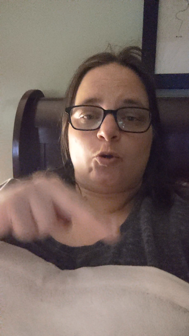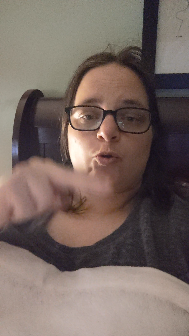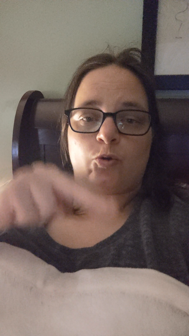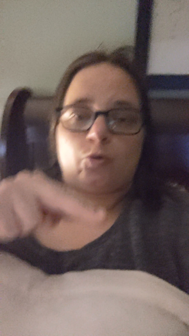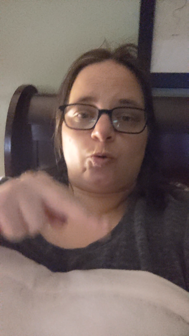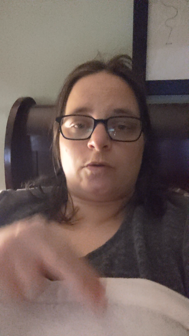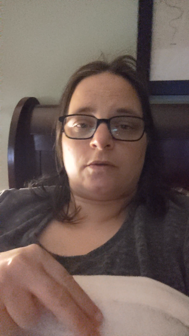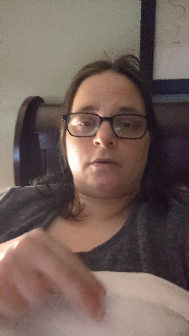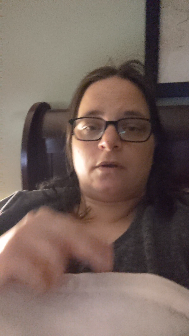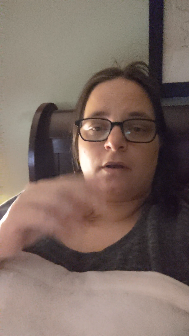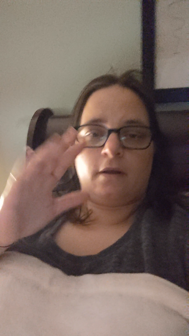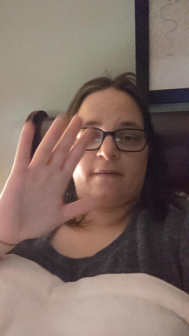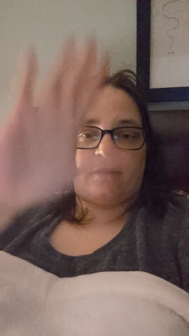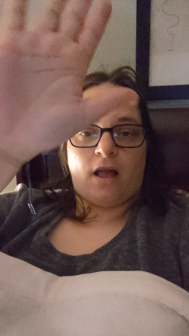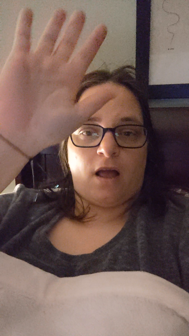give me five